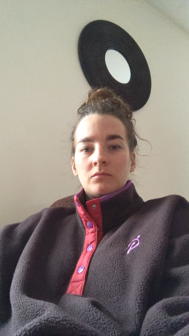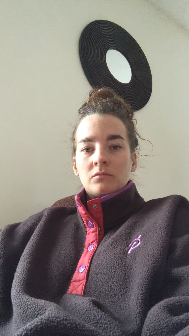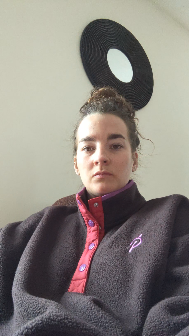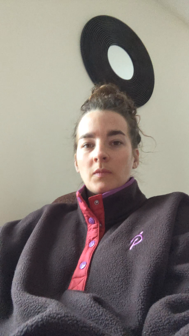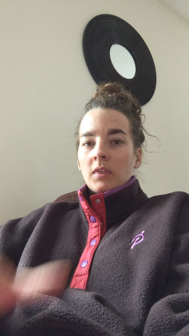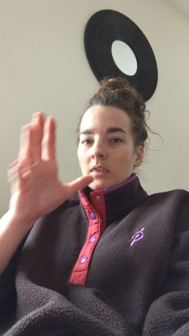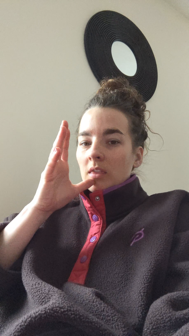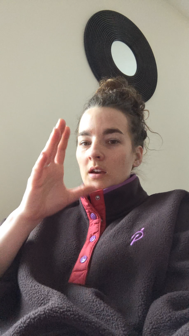lady